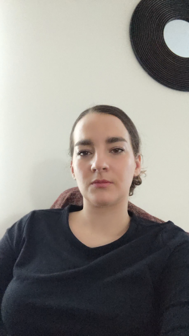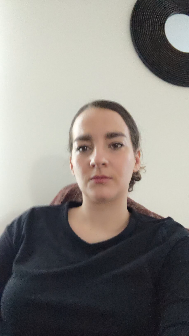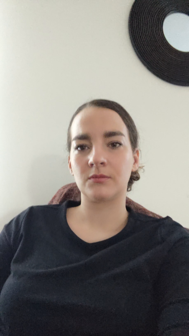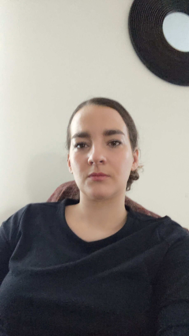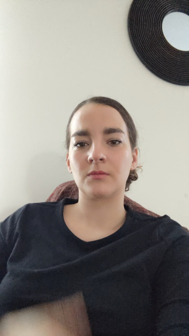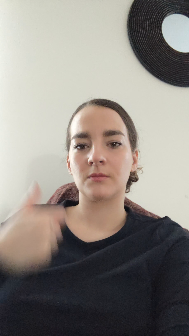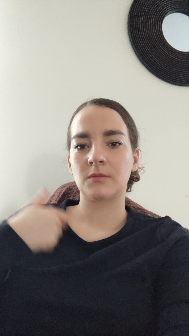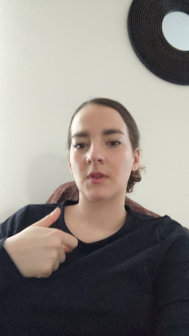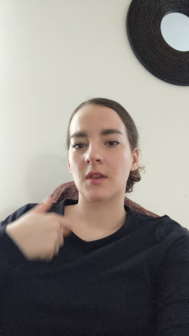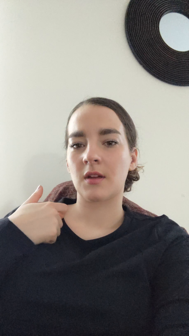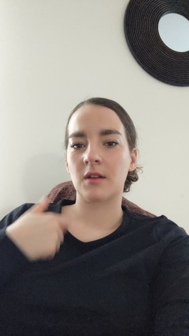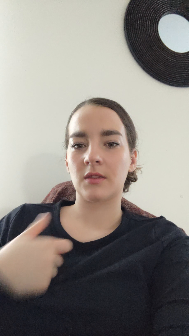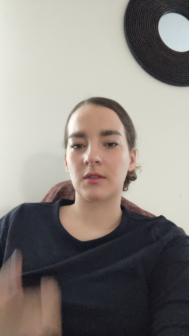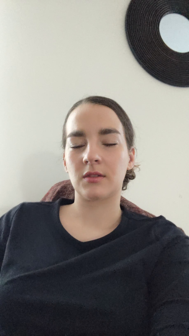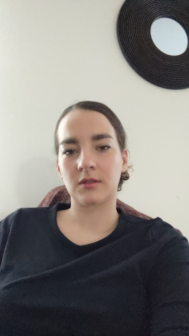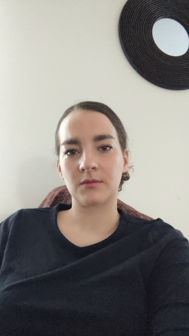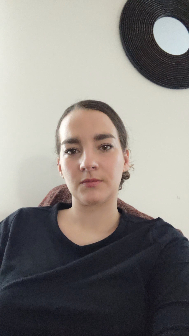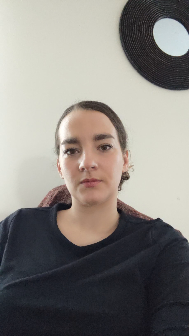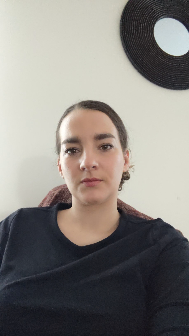bathtub